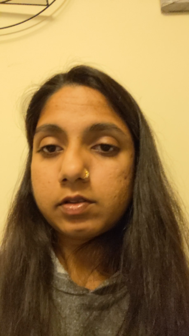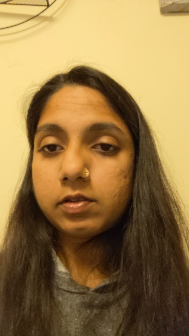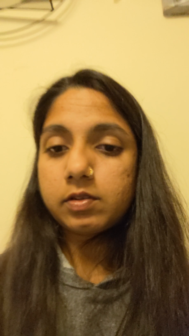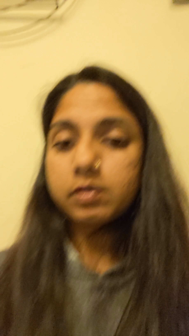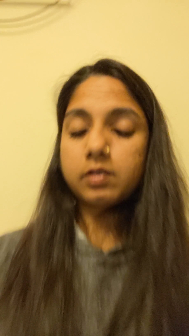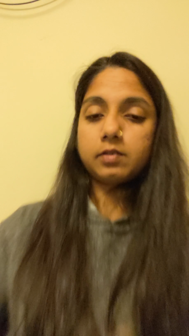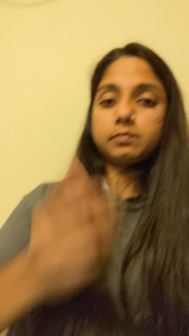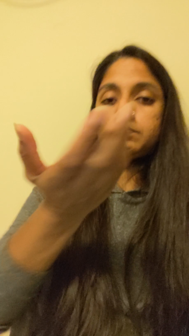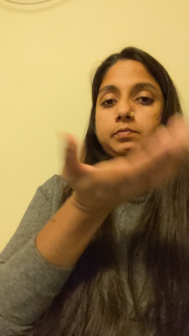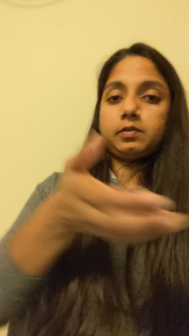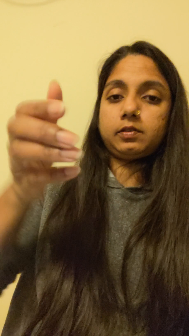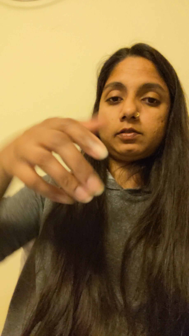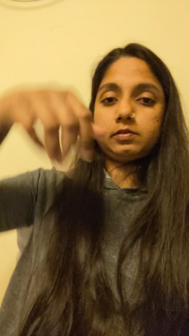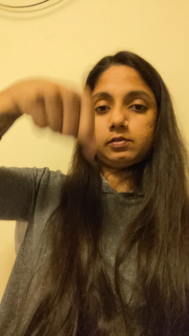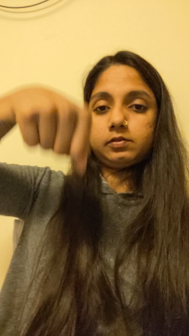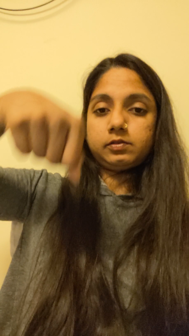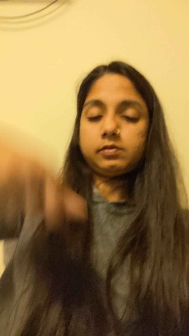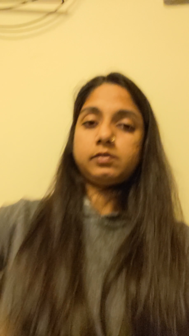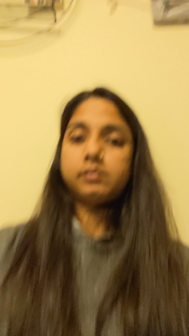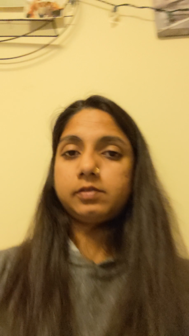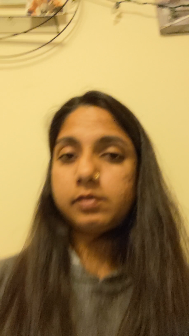basket